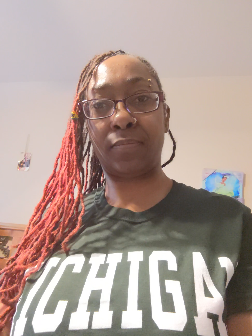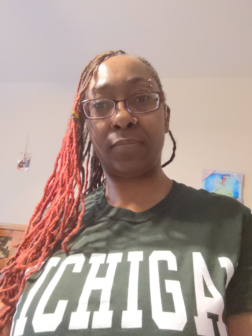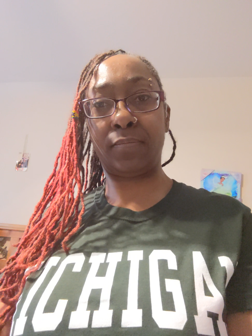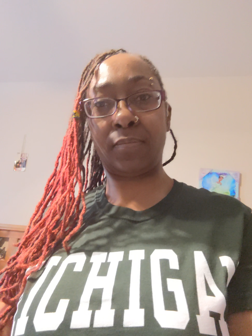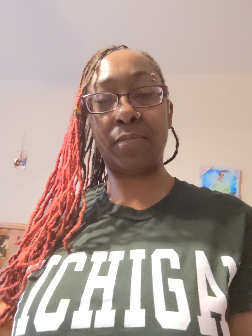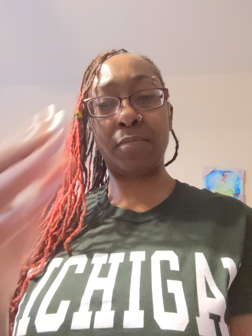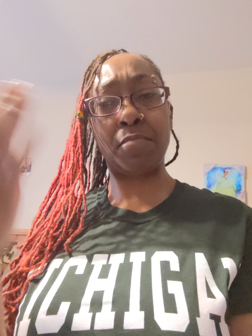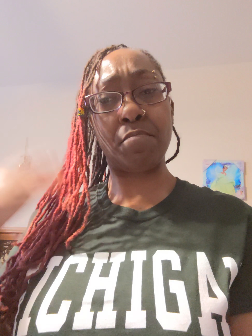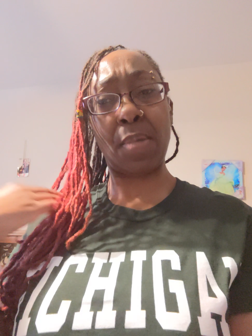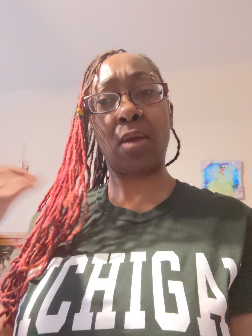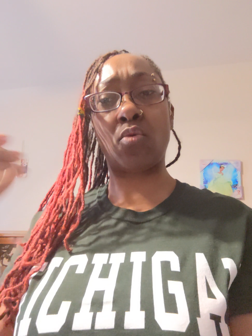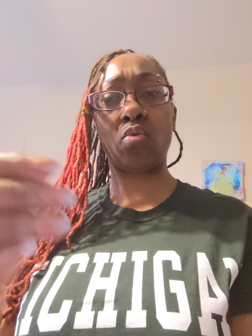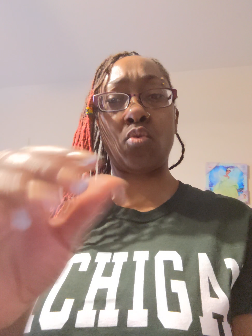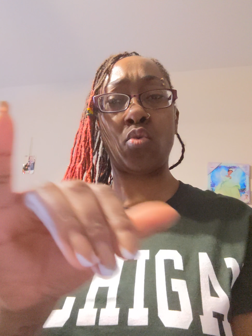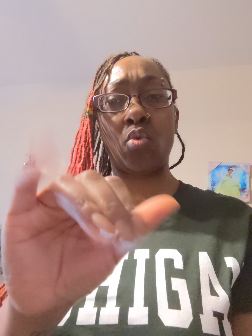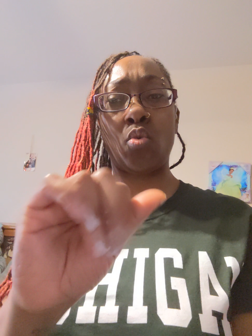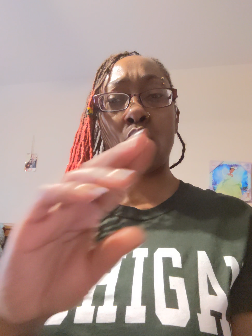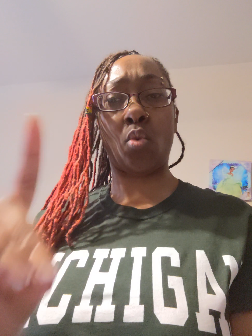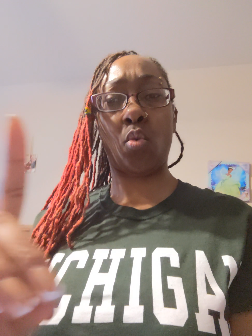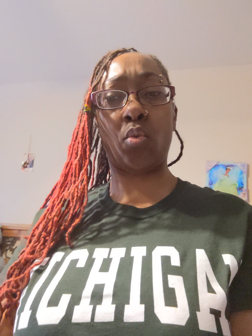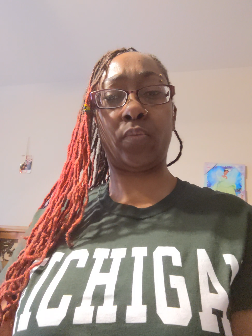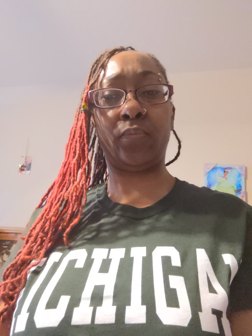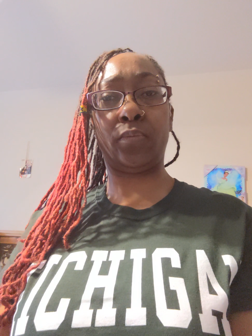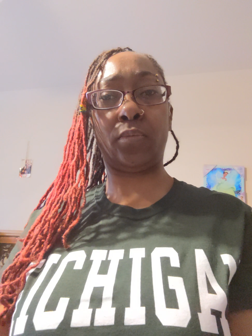backyard